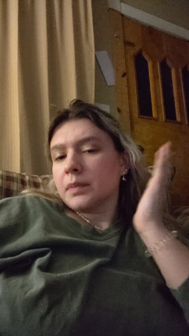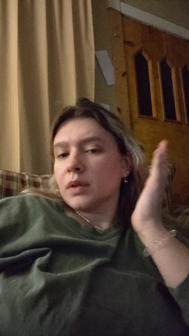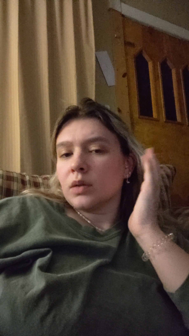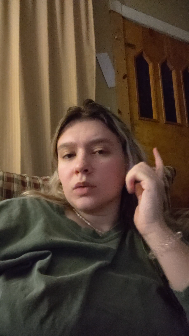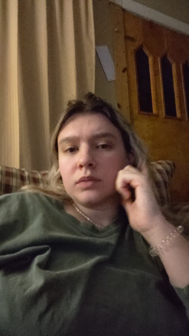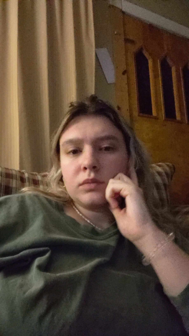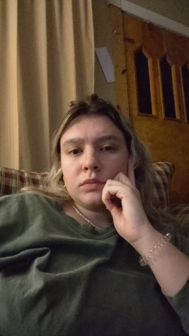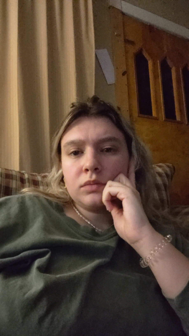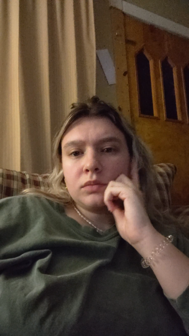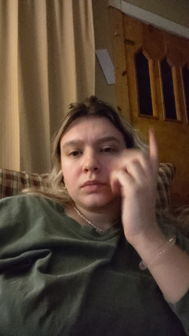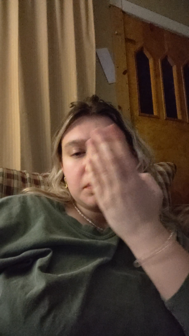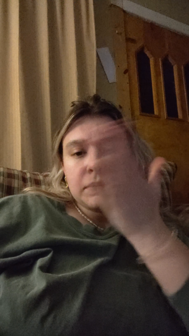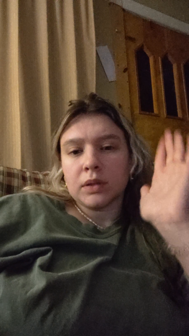peekaboo